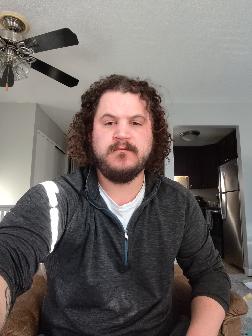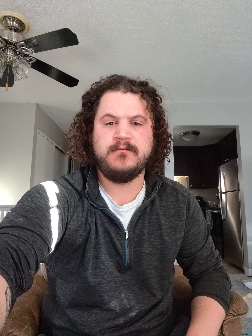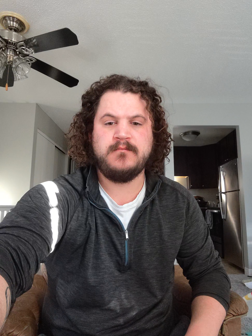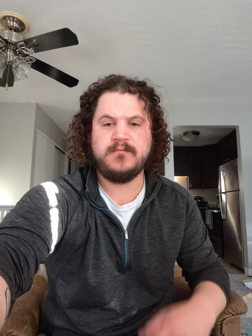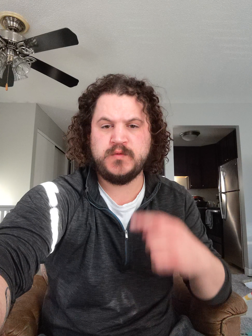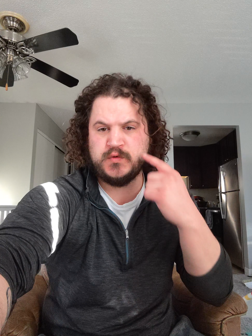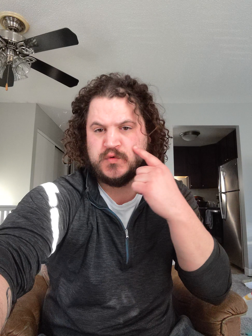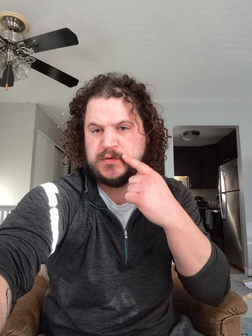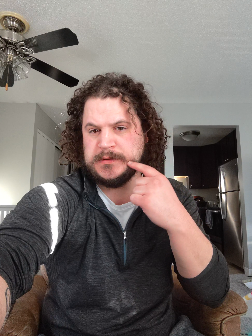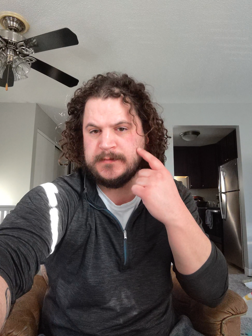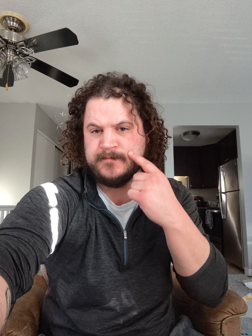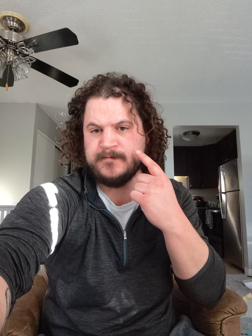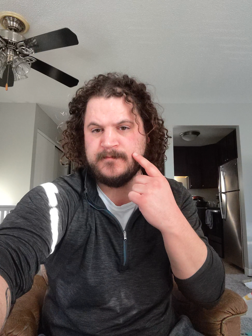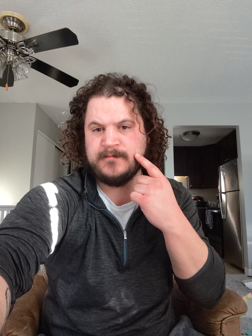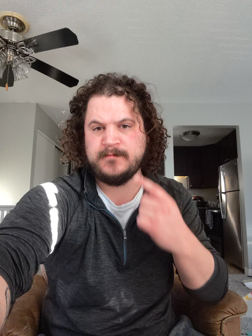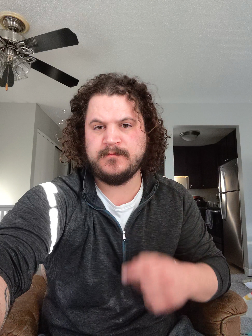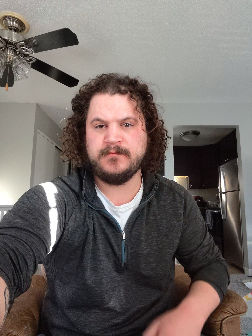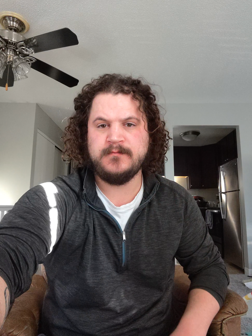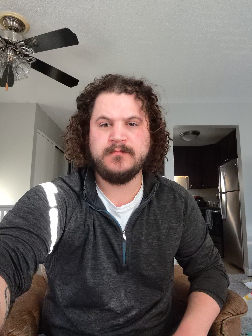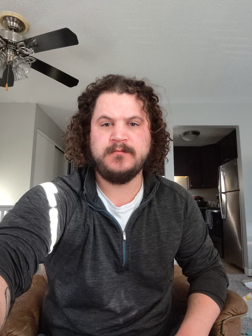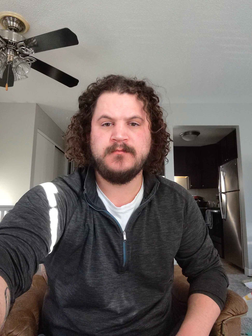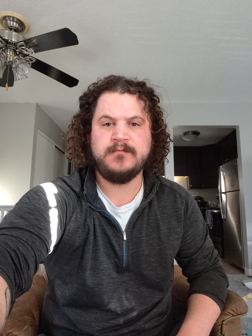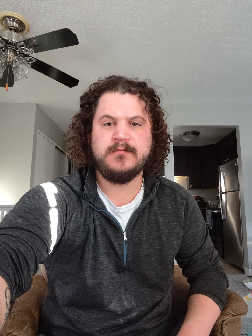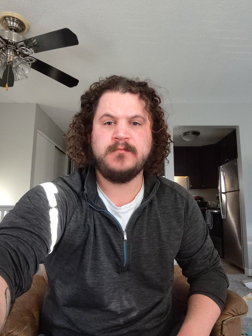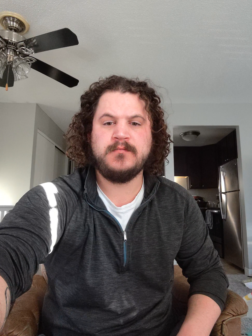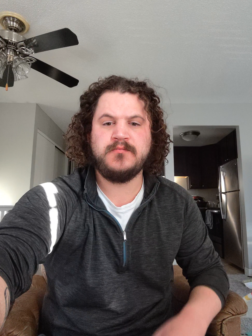cheek